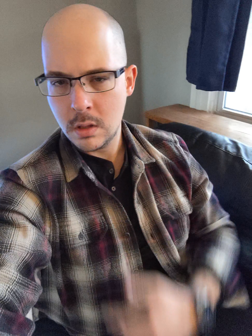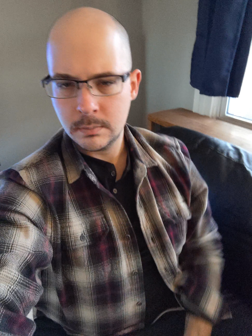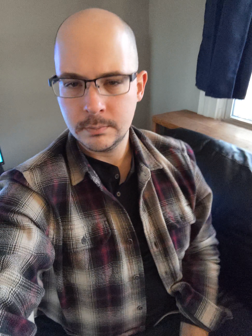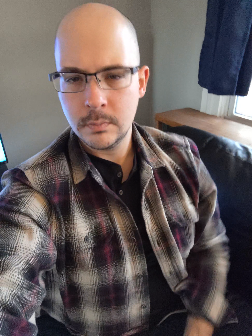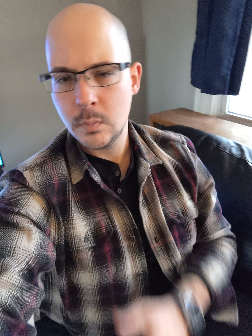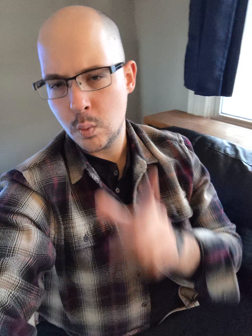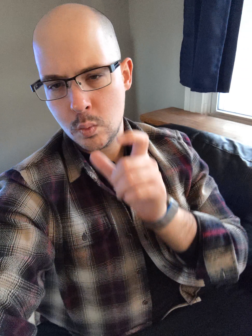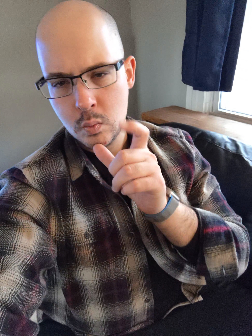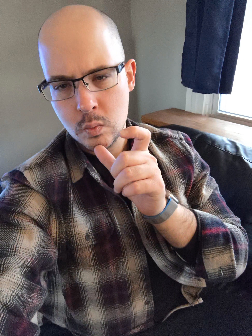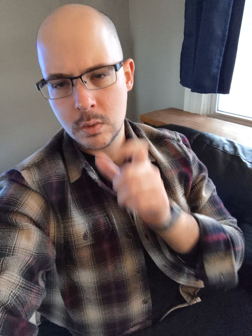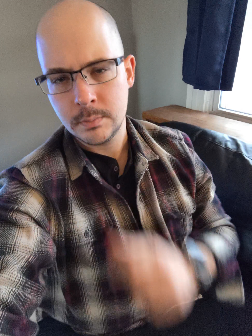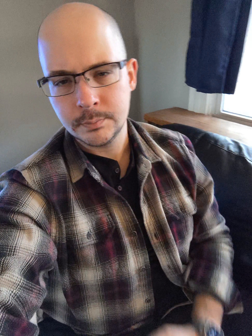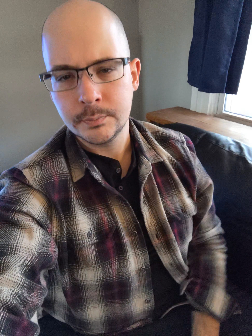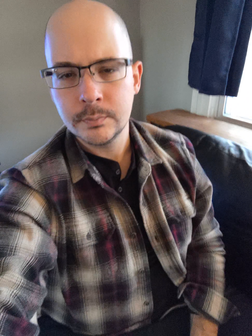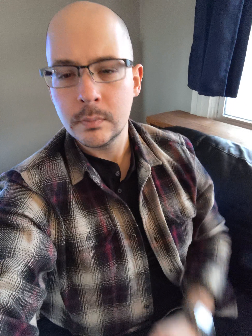who